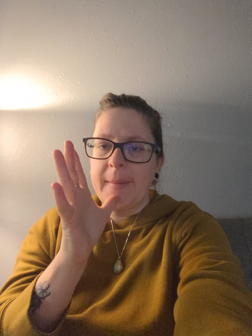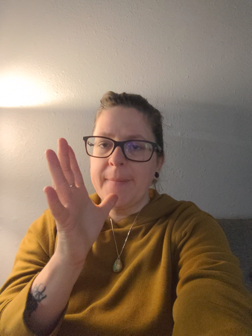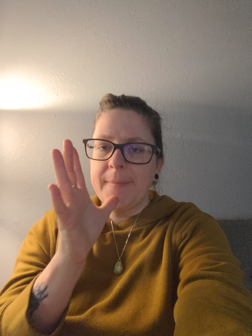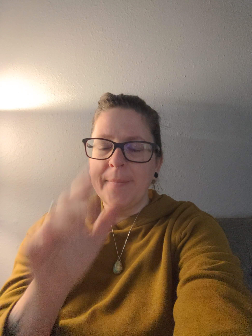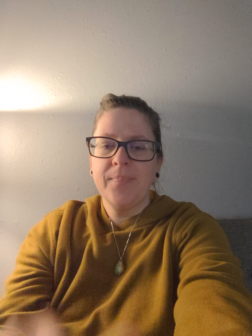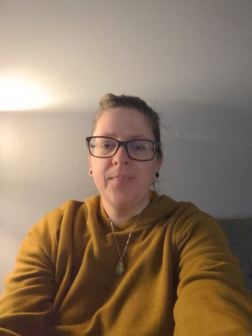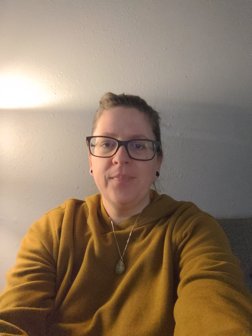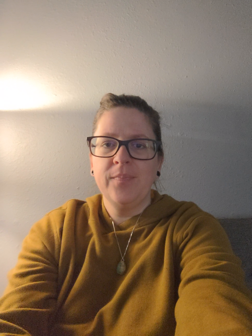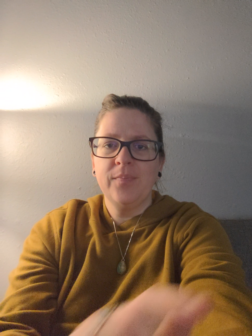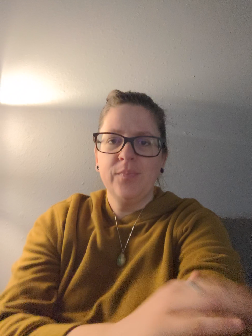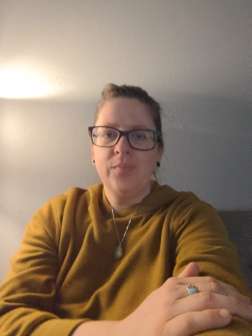mom